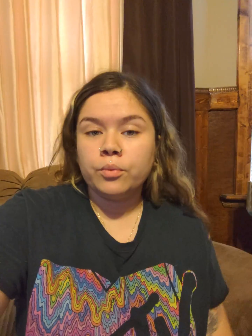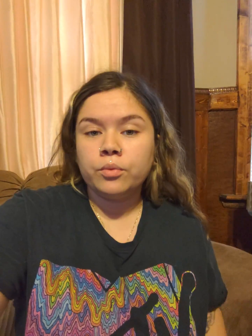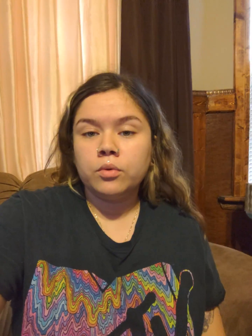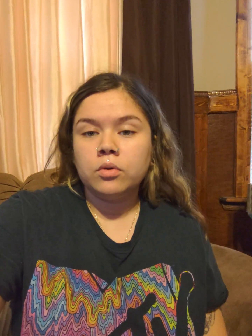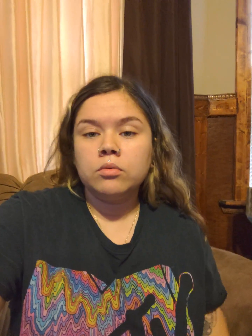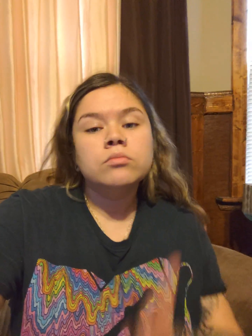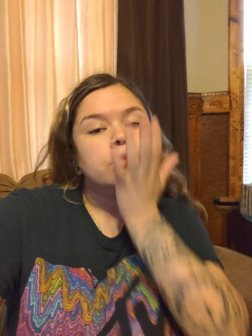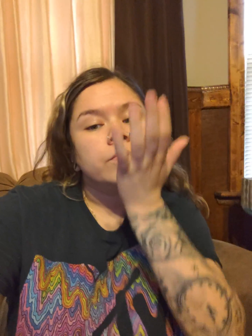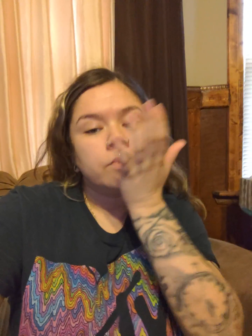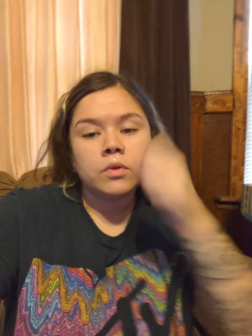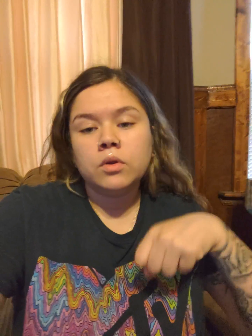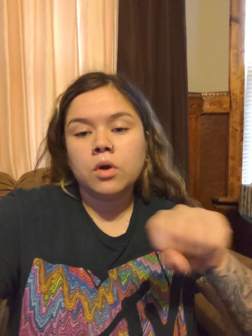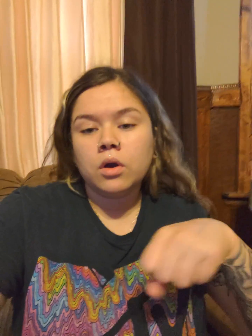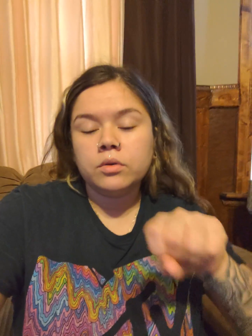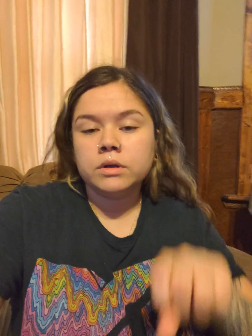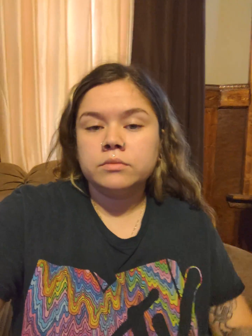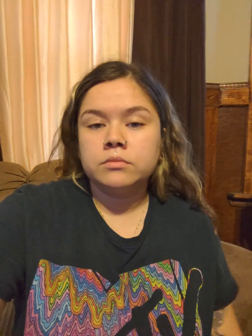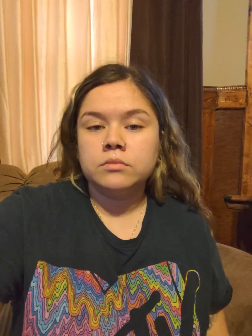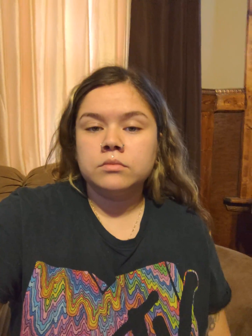lawn mower